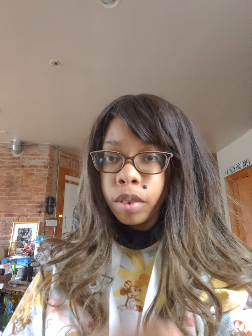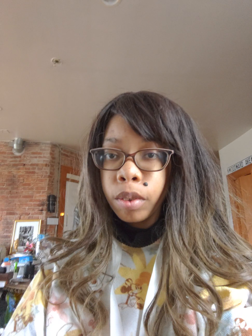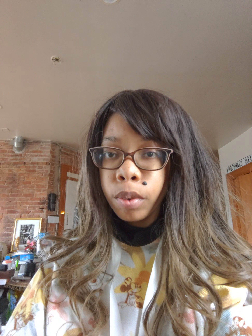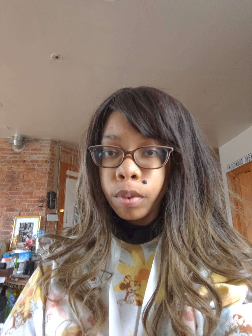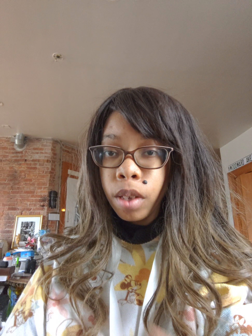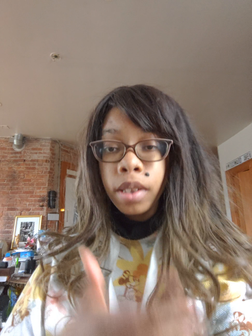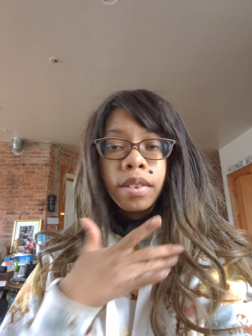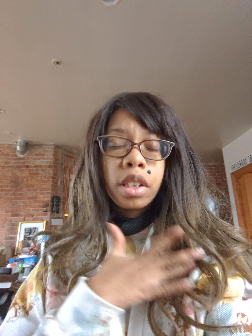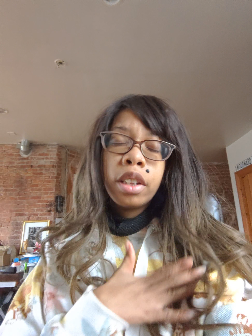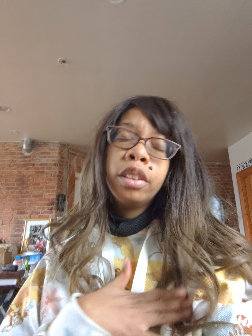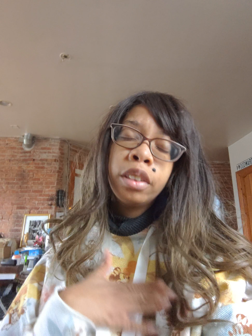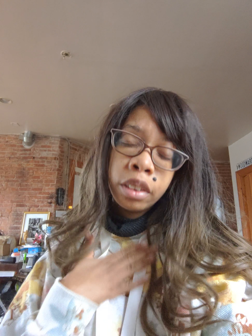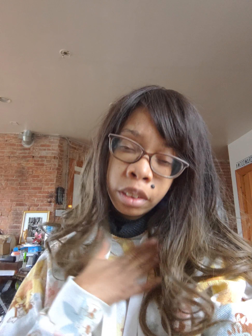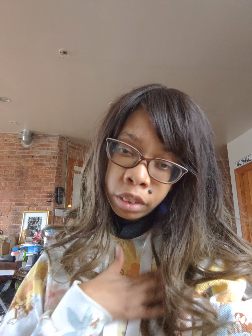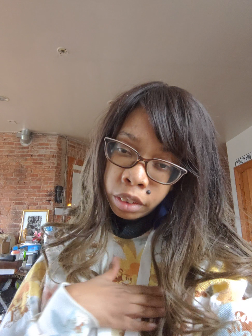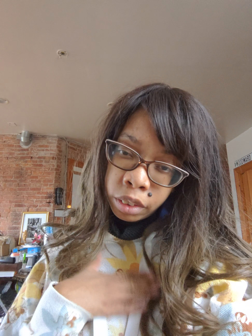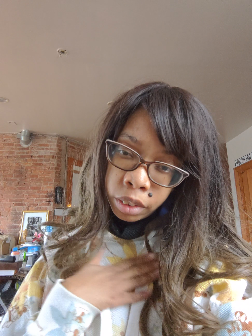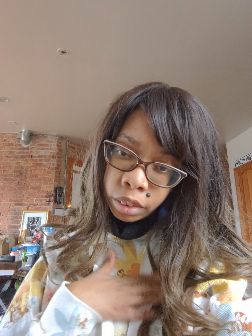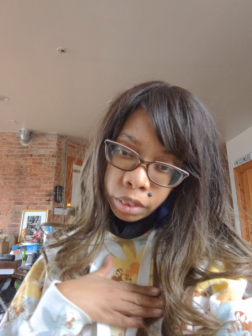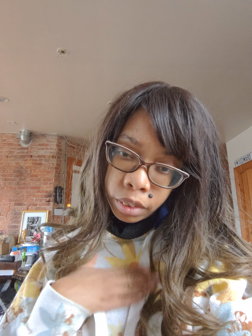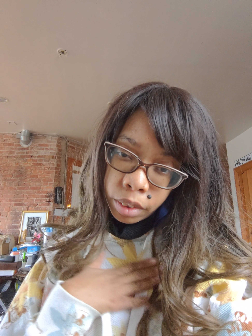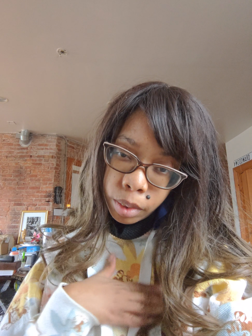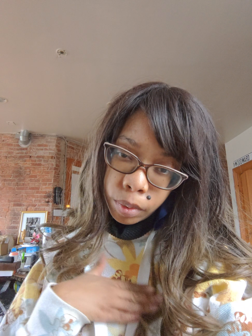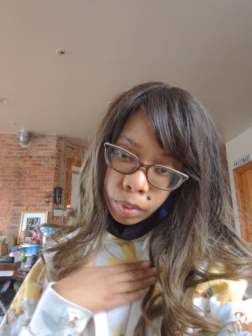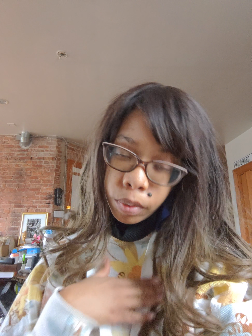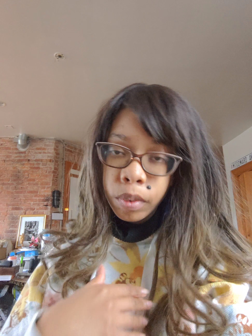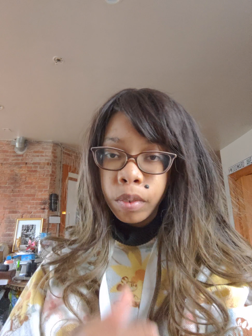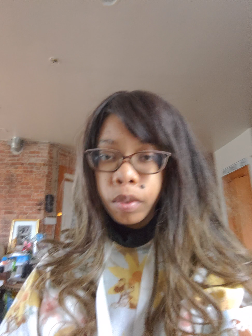please